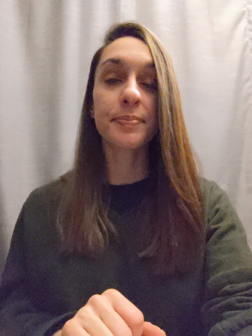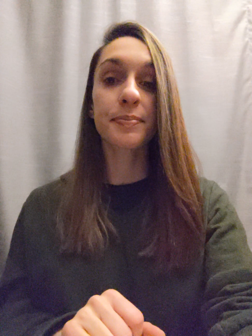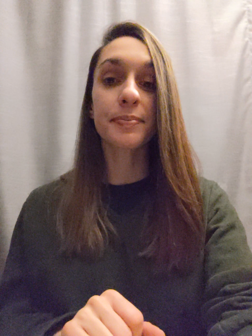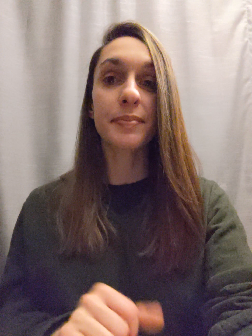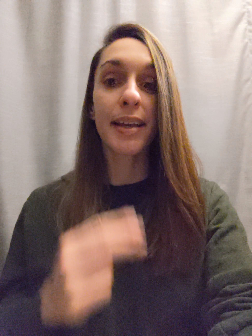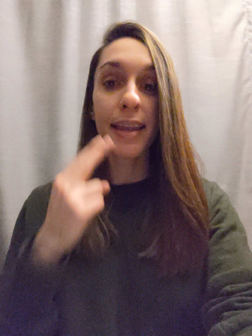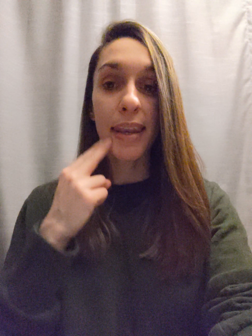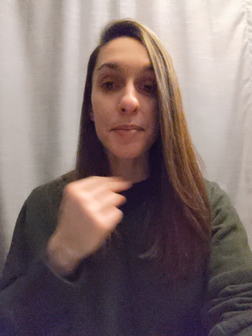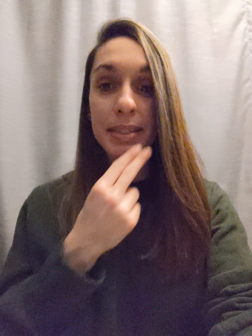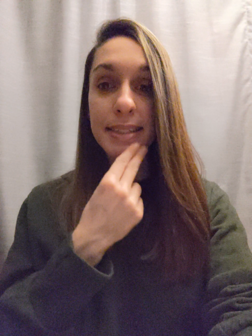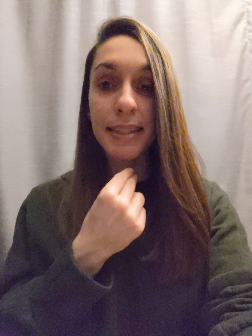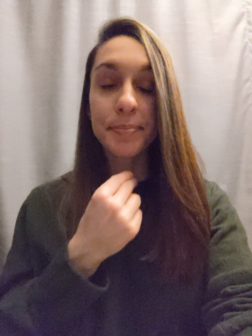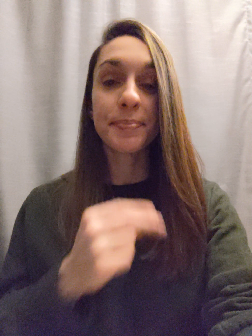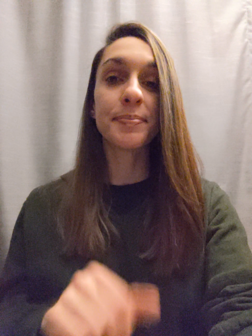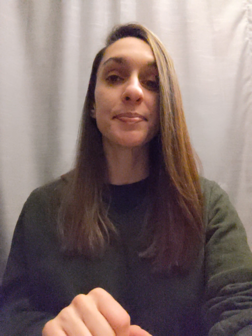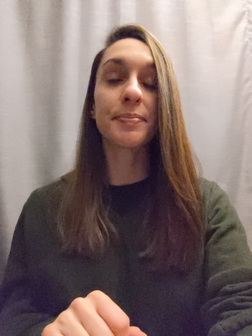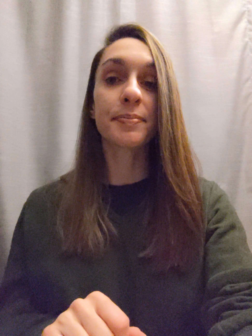napkin